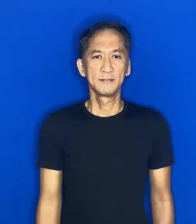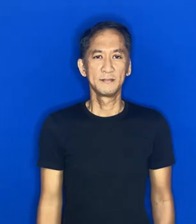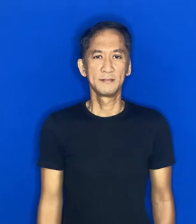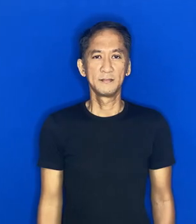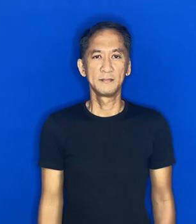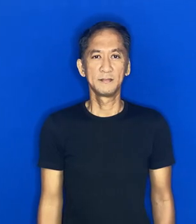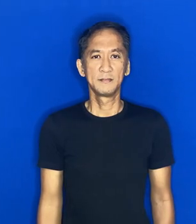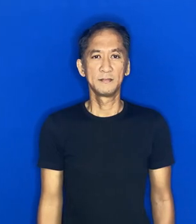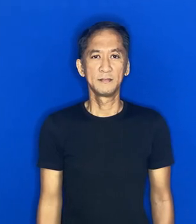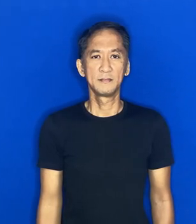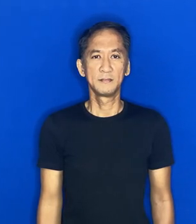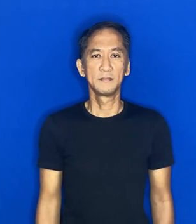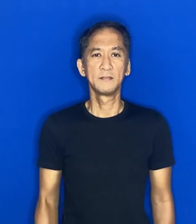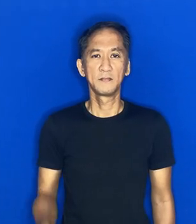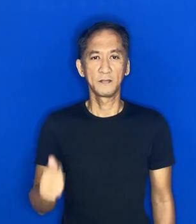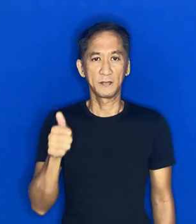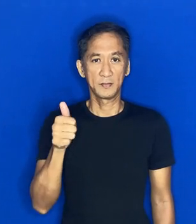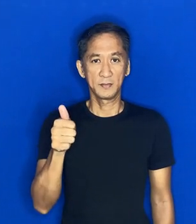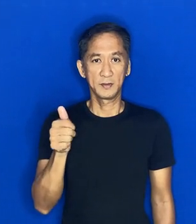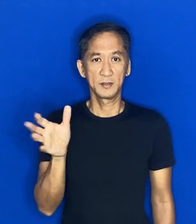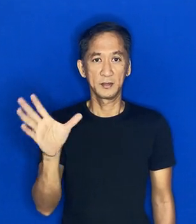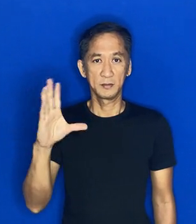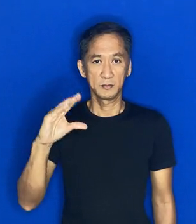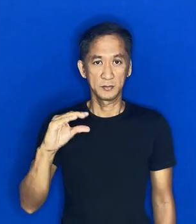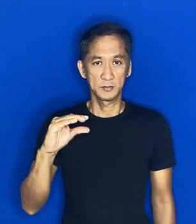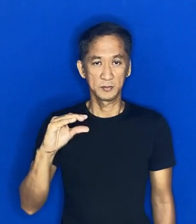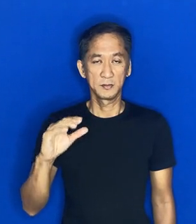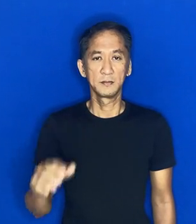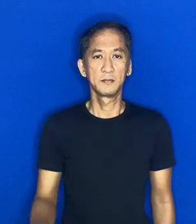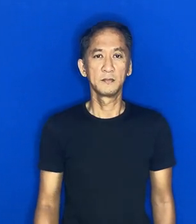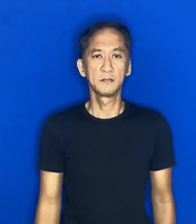good afternoon